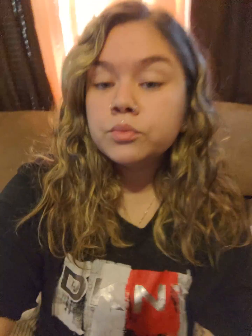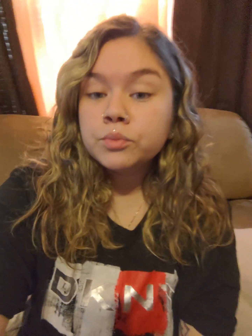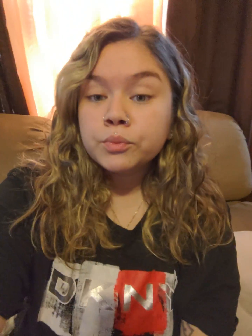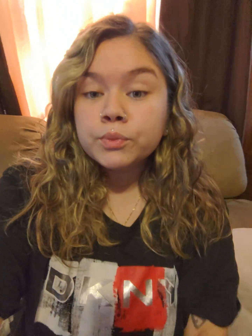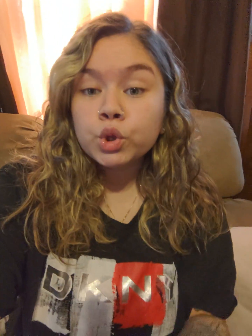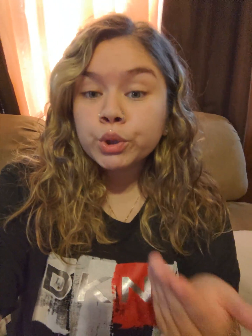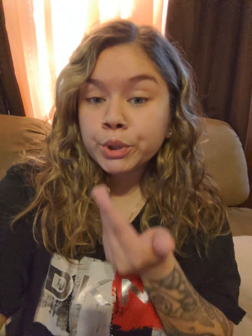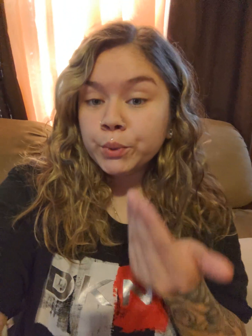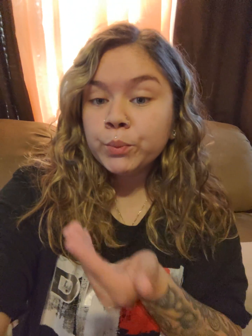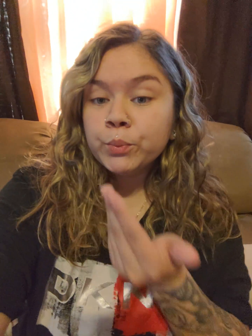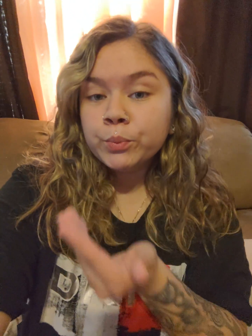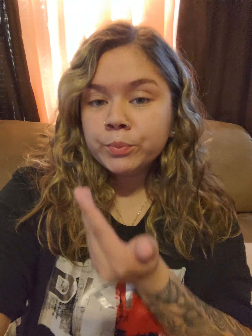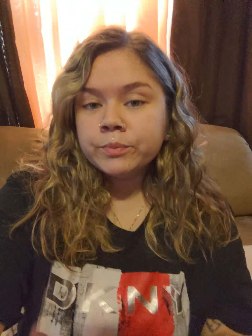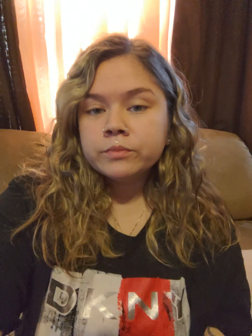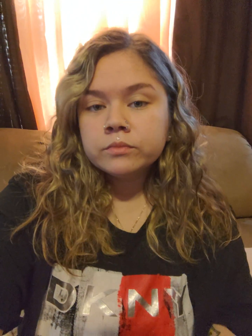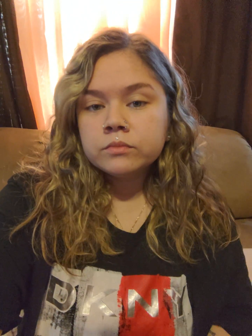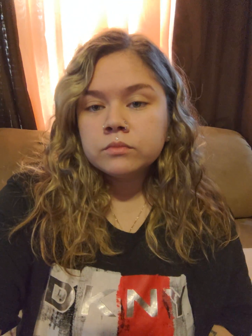new